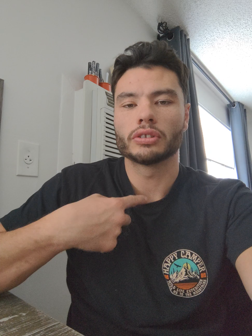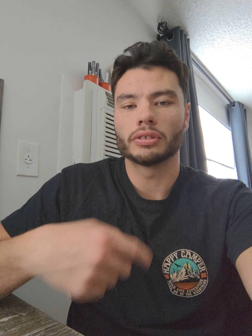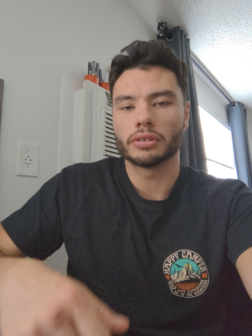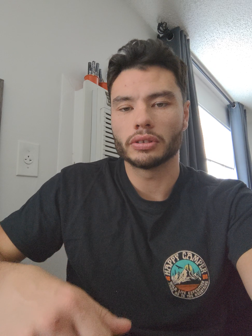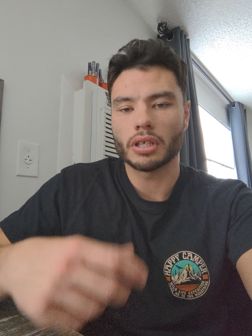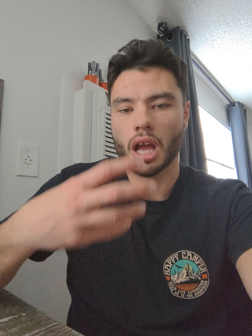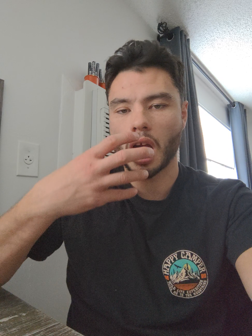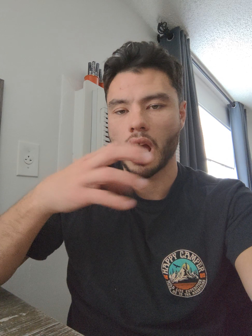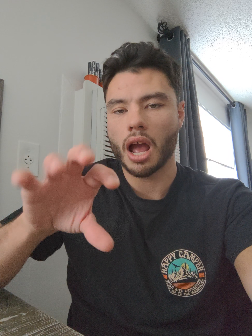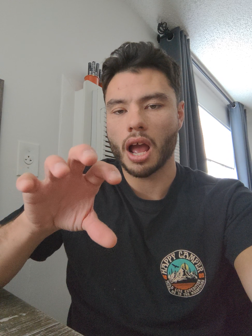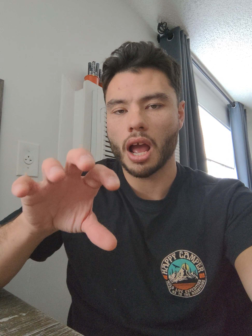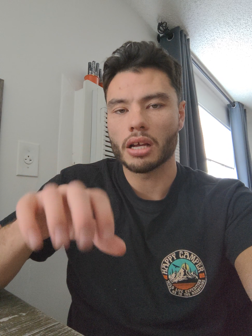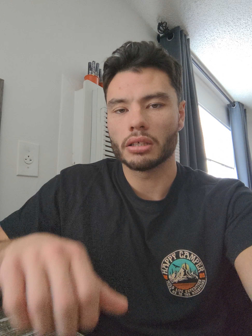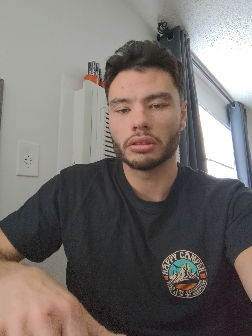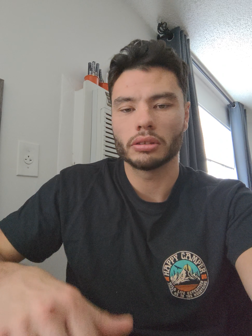hot